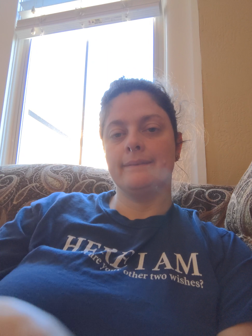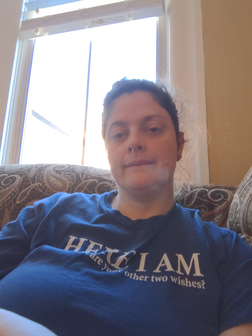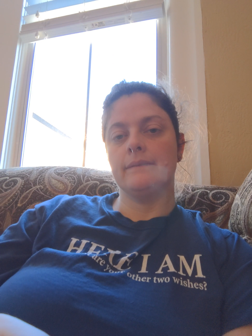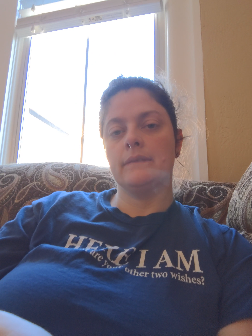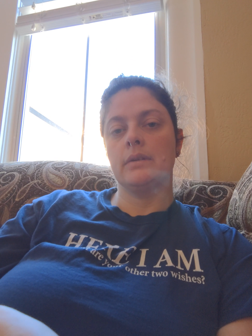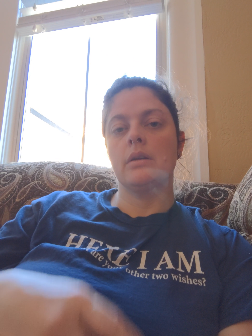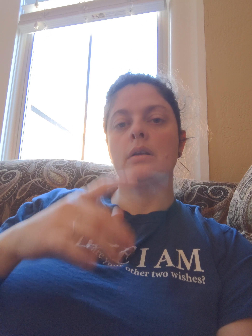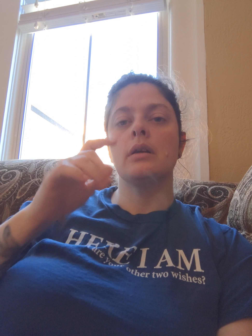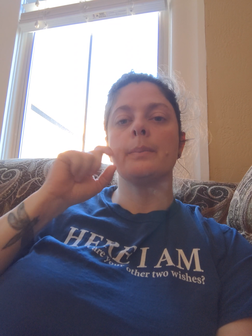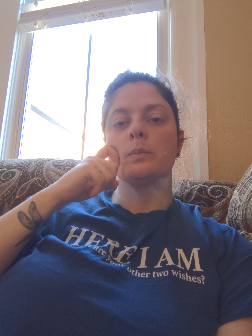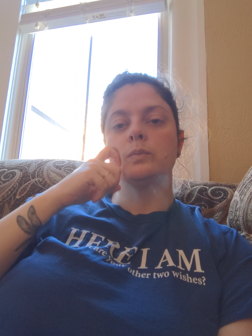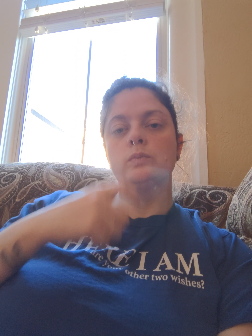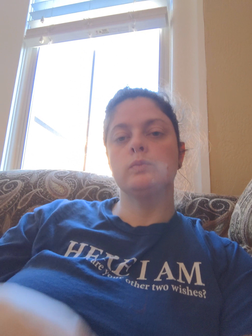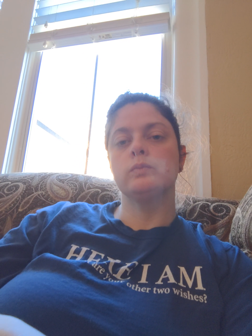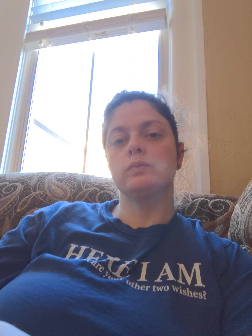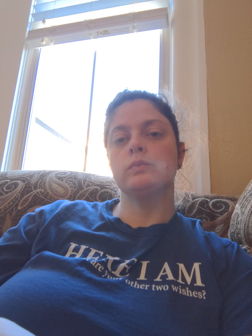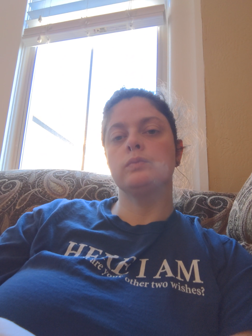apple